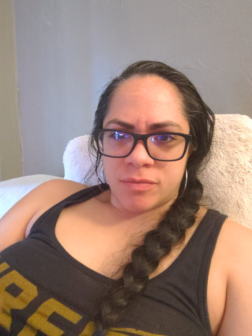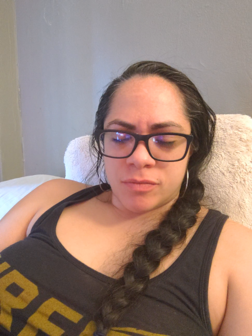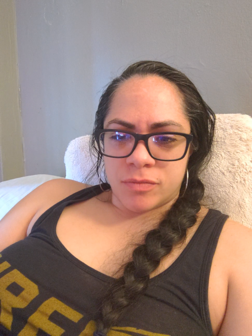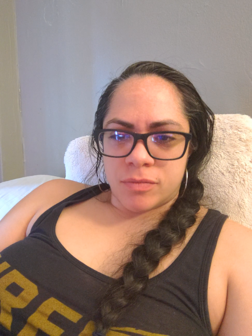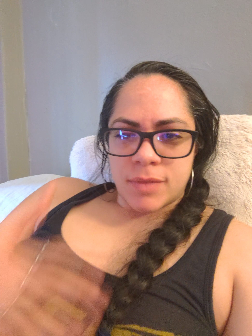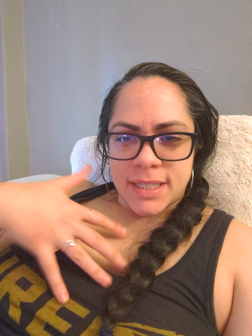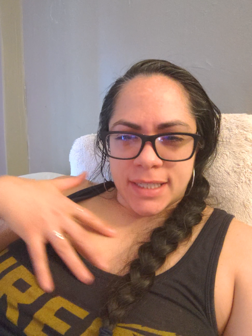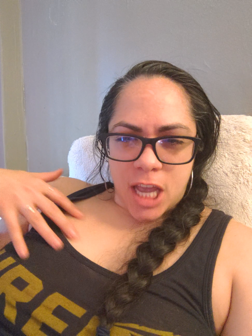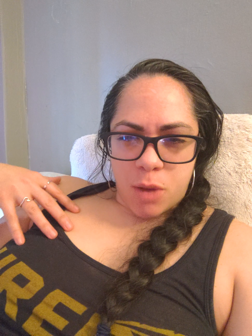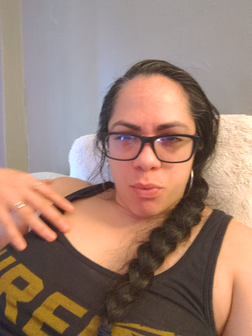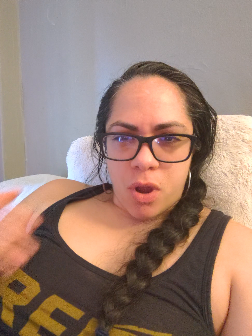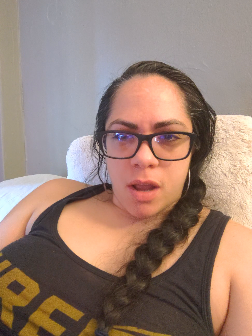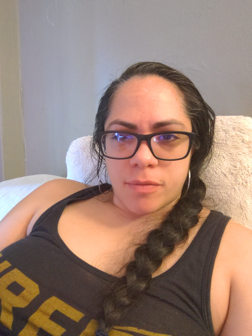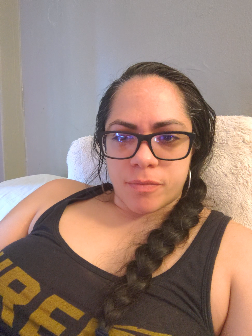zebra